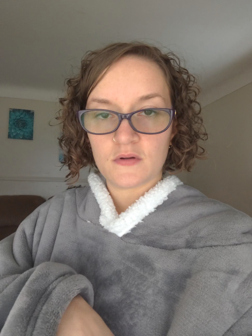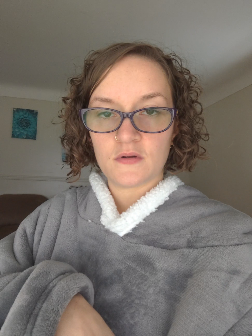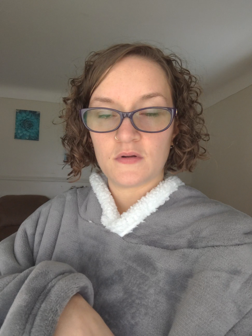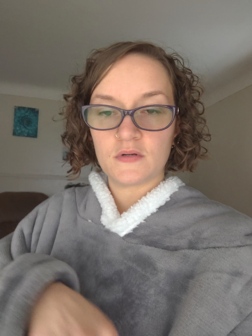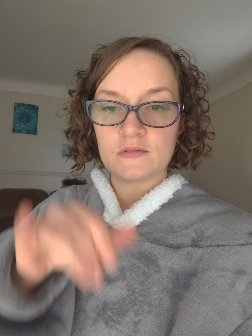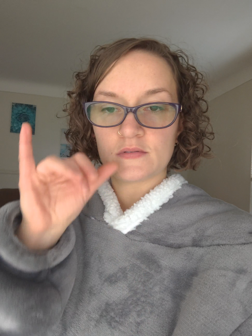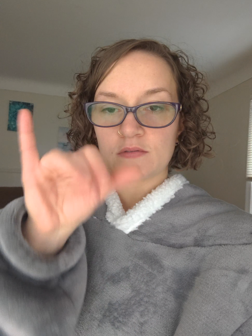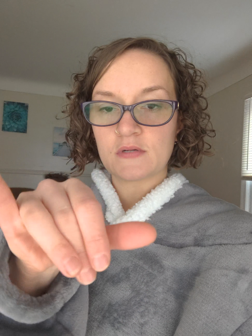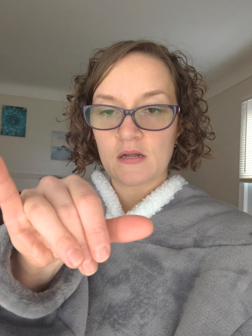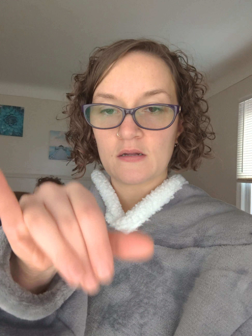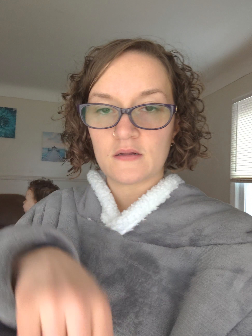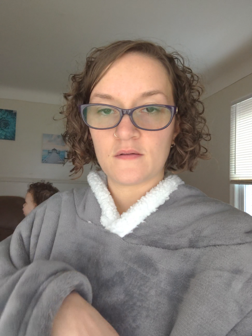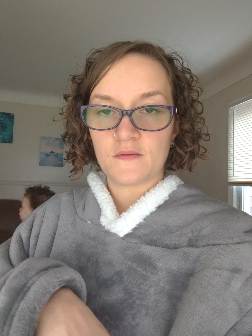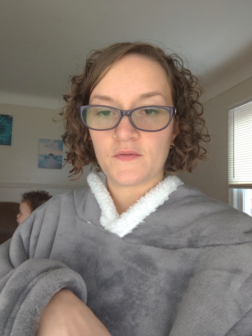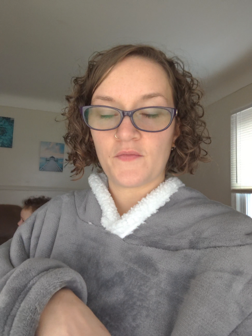stay